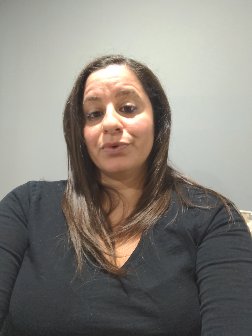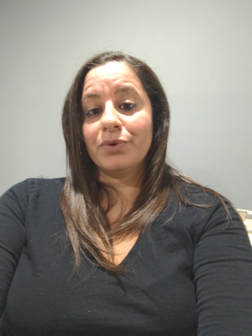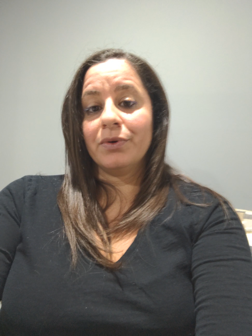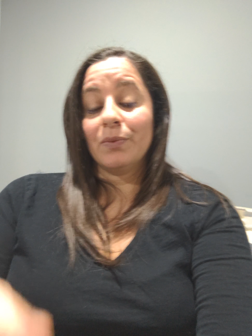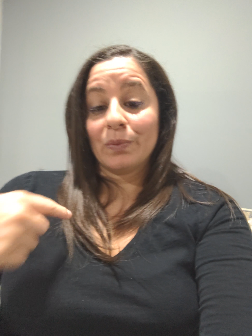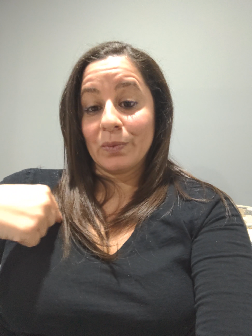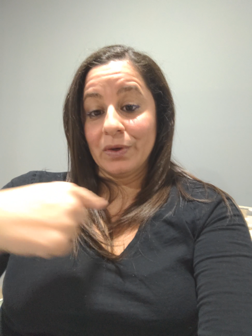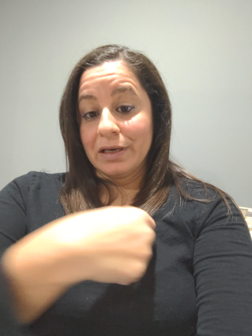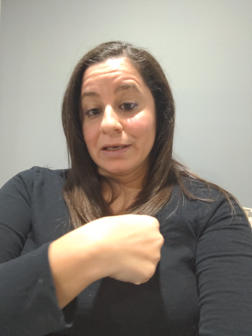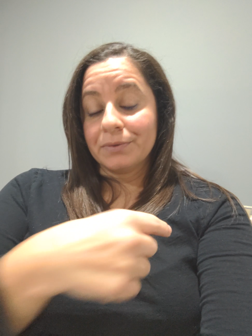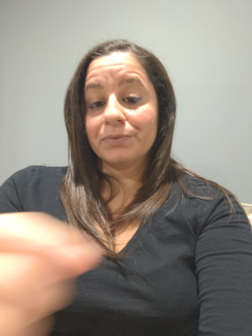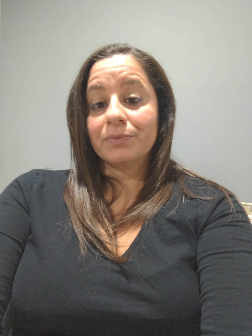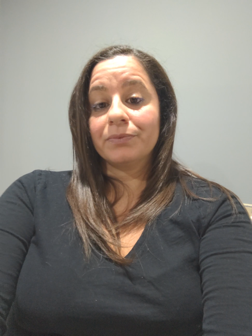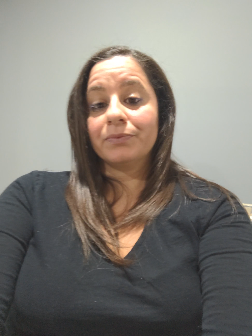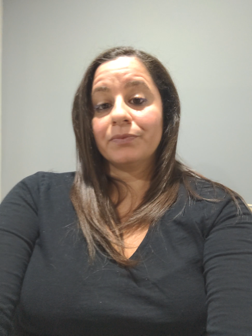we